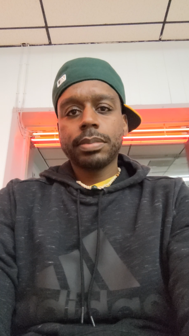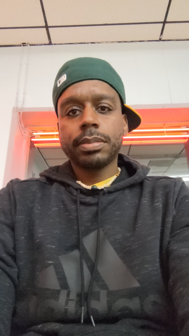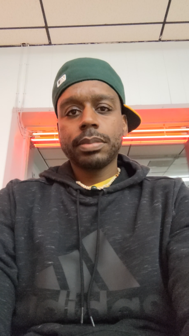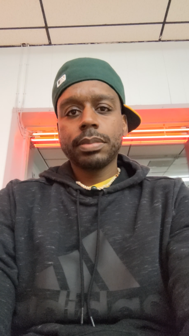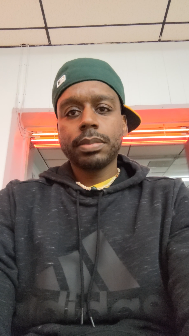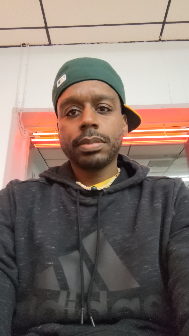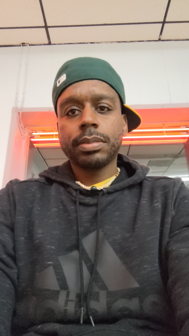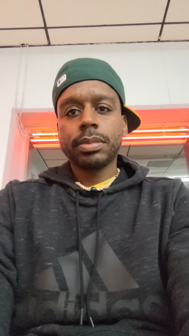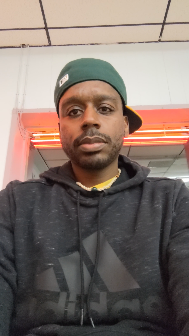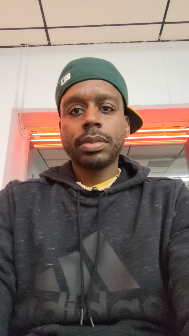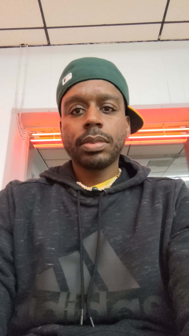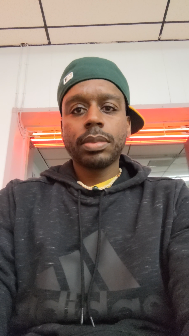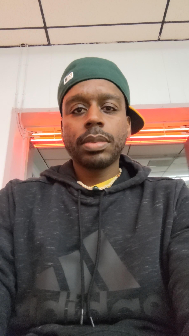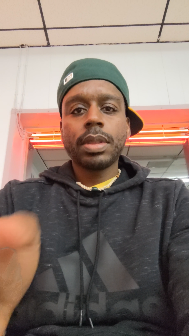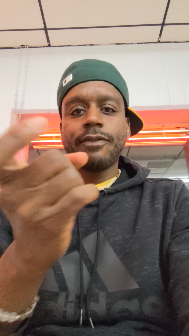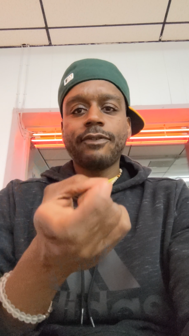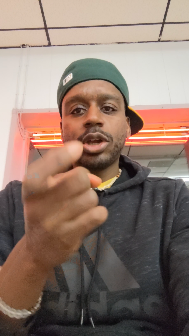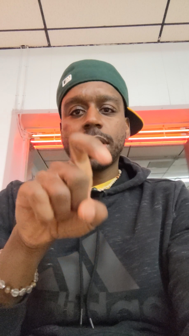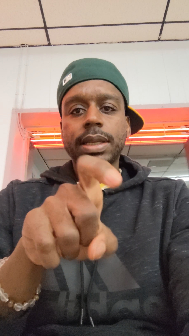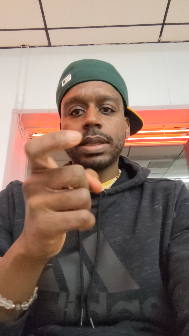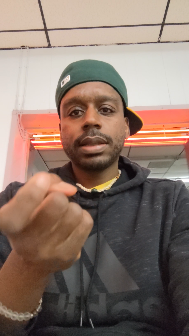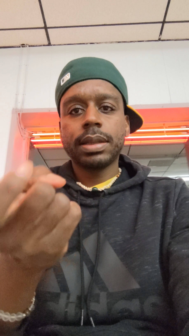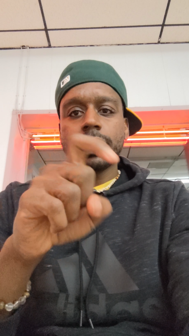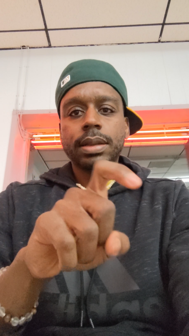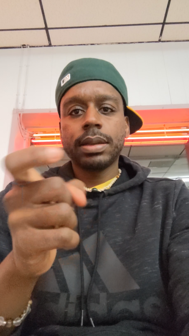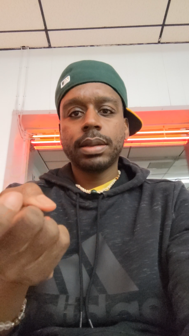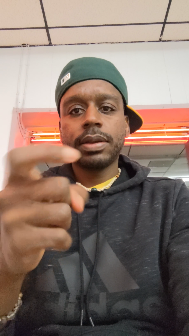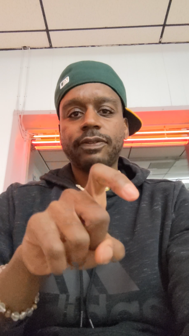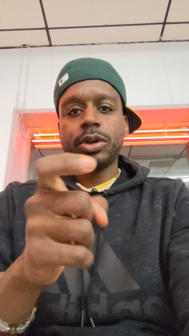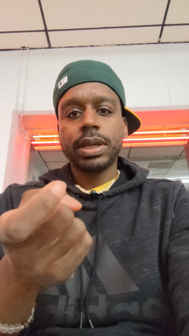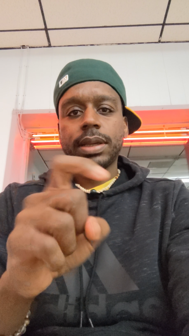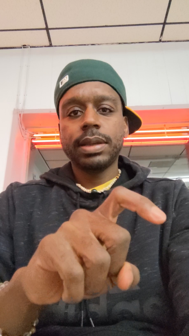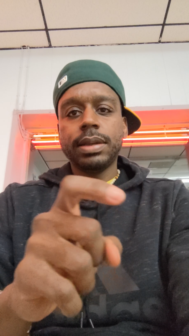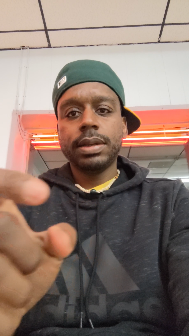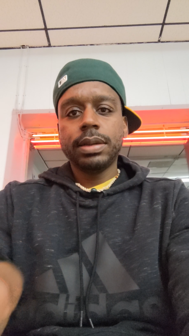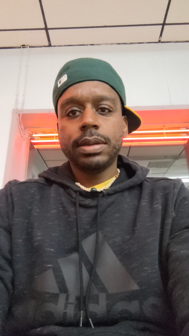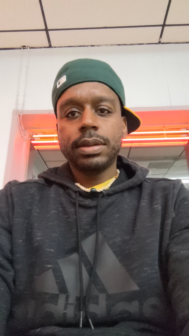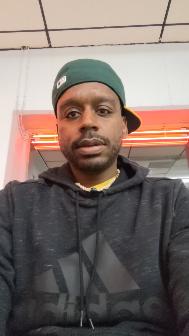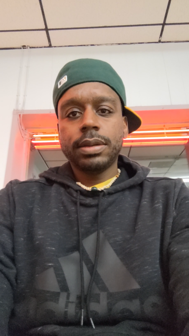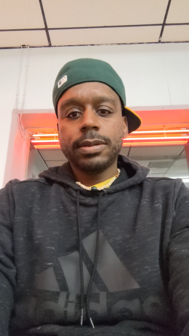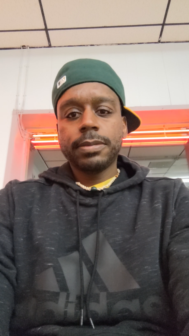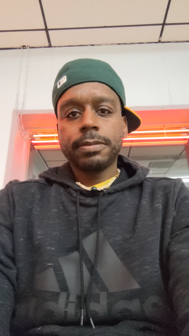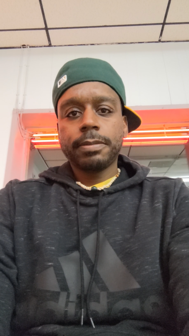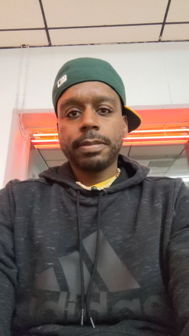friend